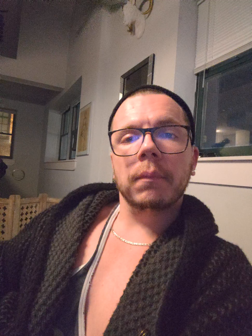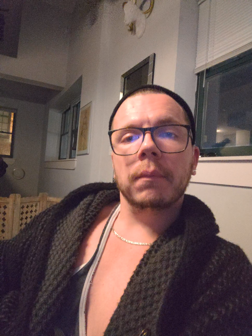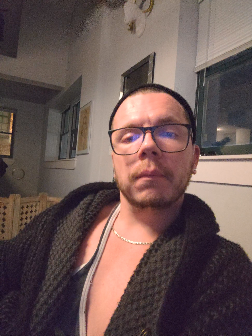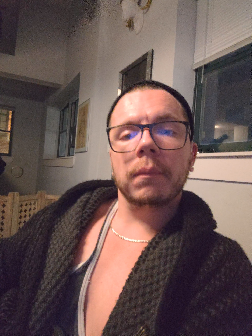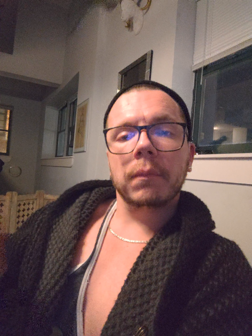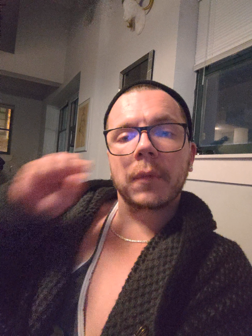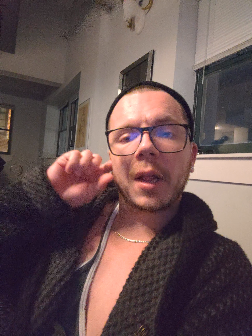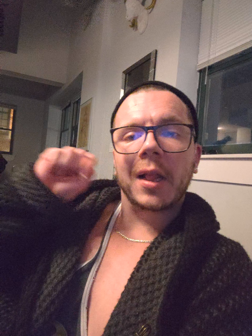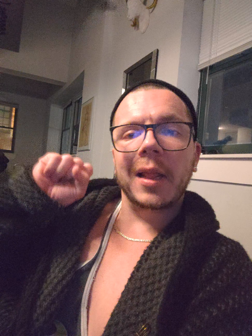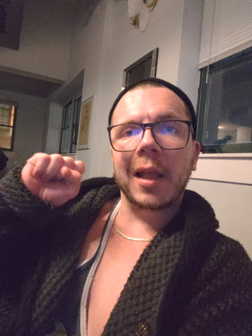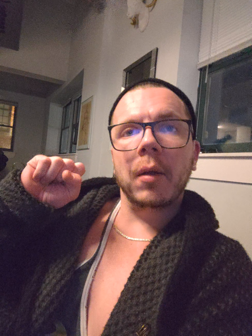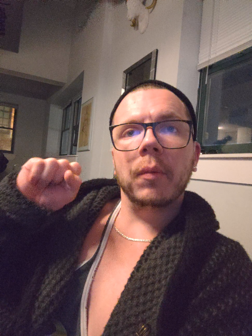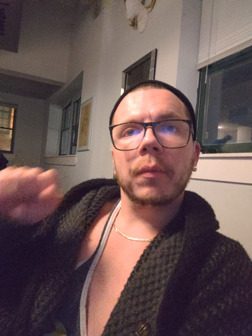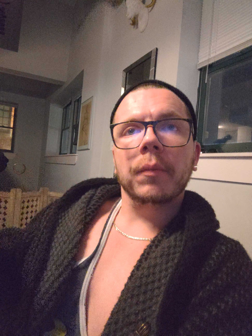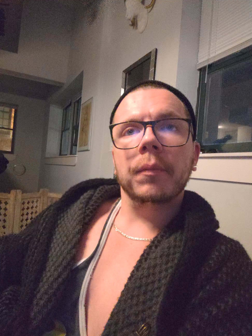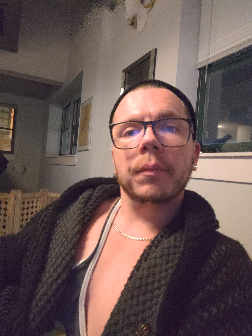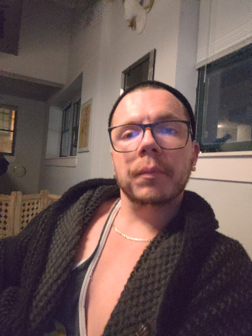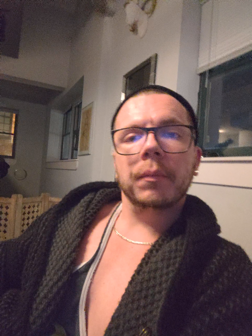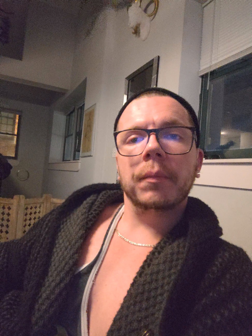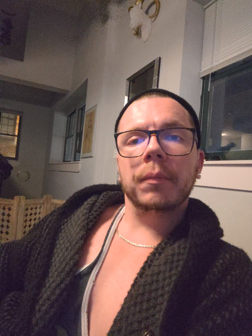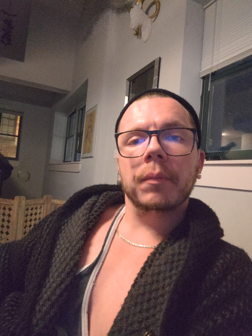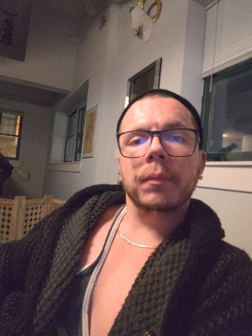loud